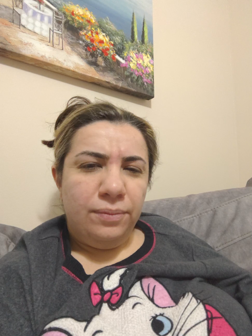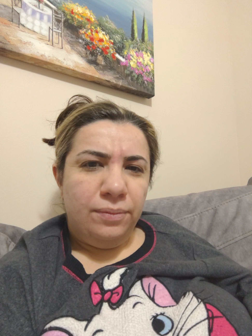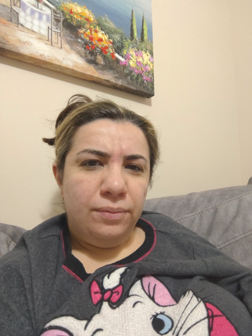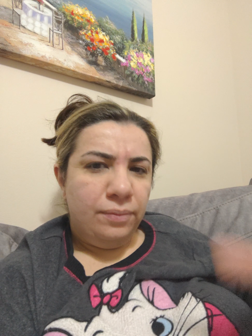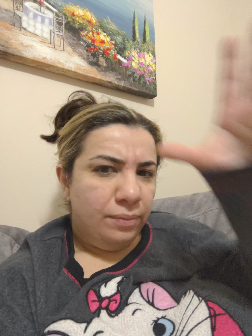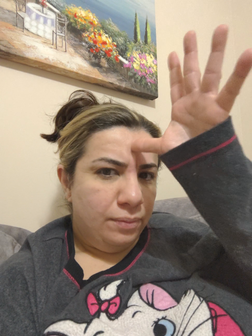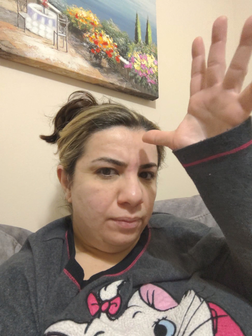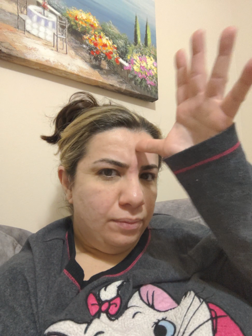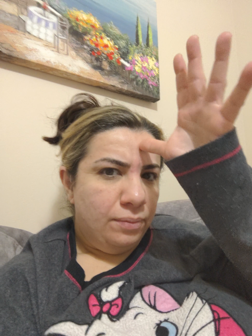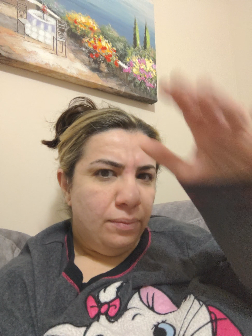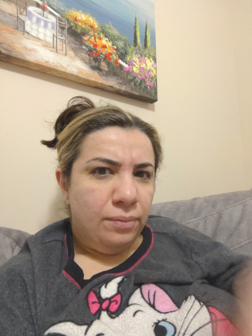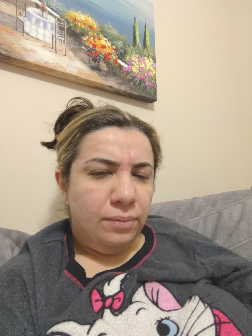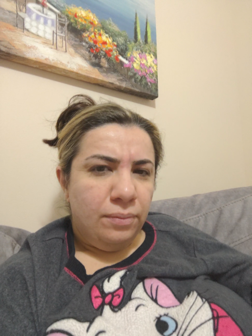dad